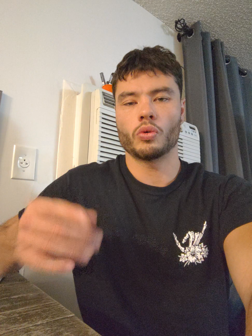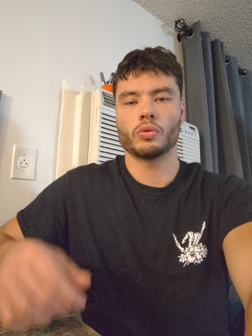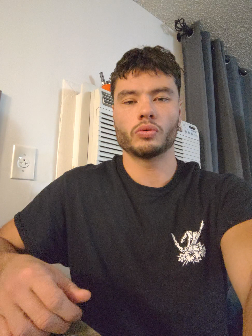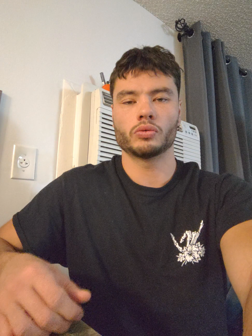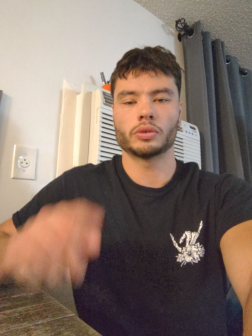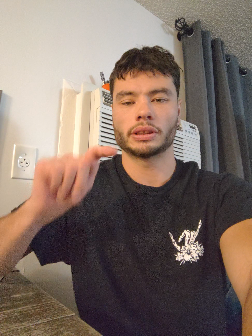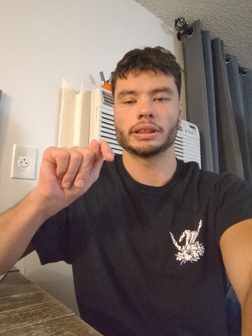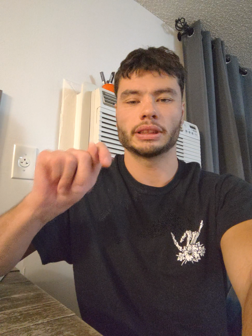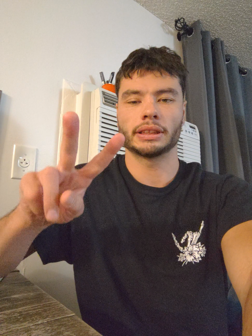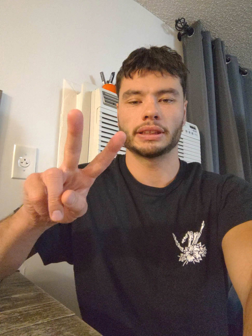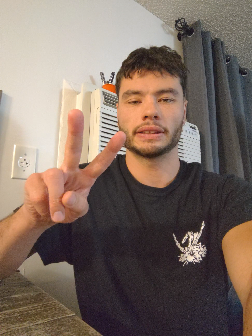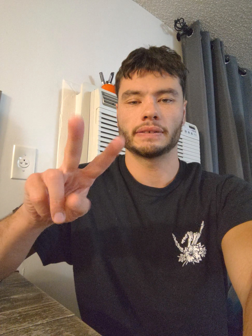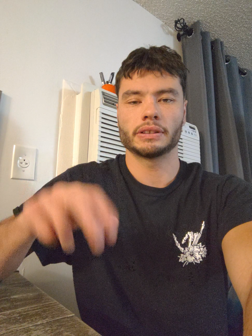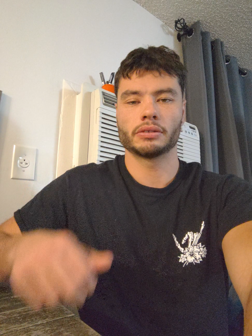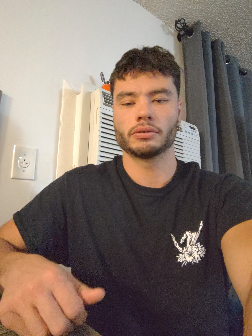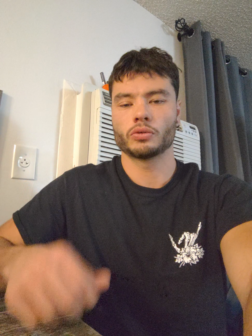TV